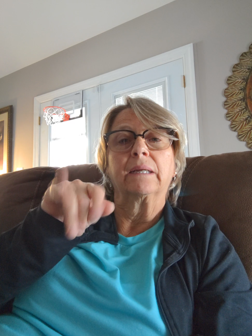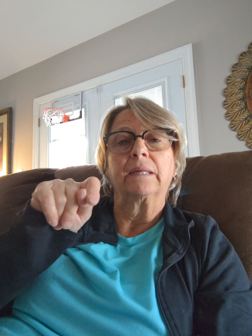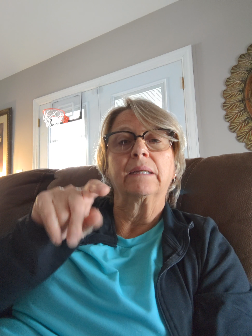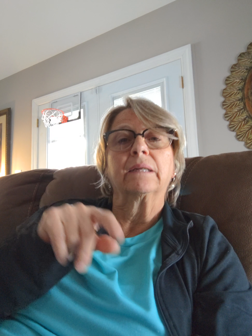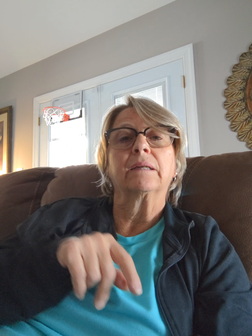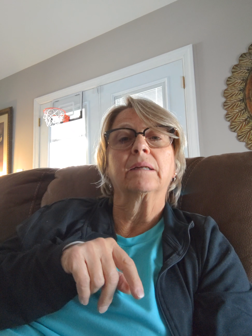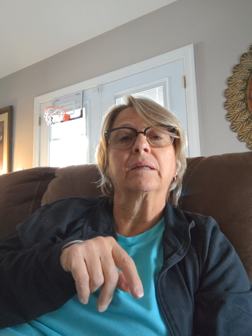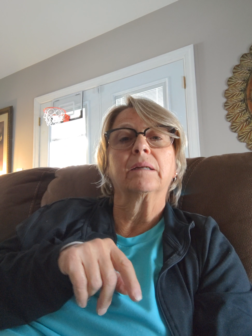he/she/it